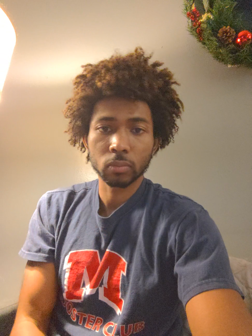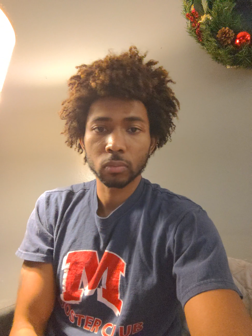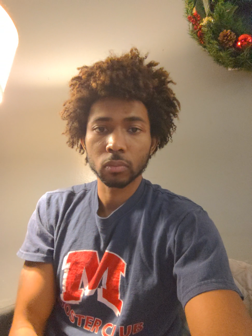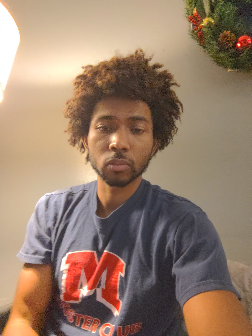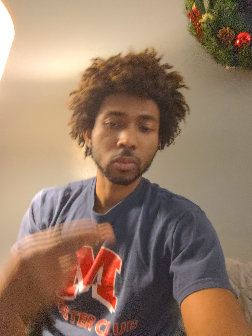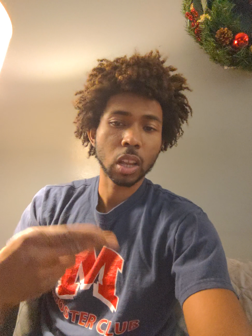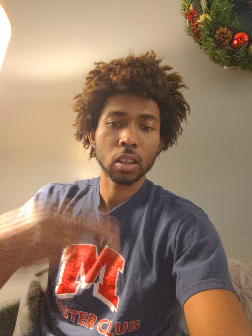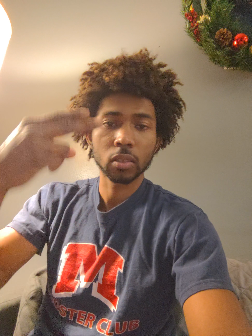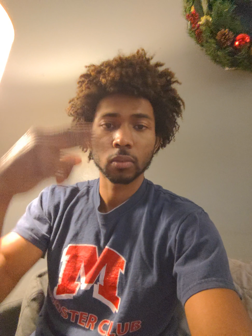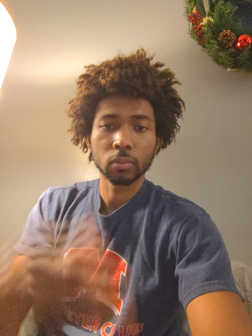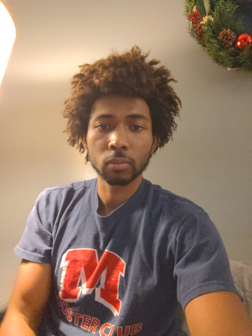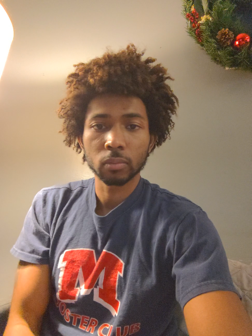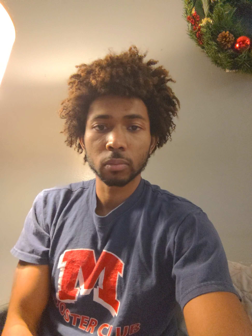high